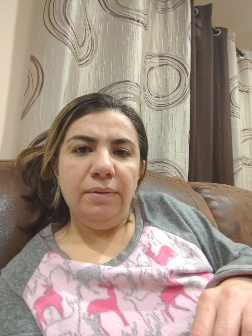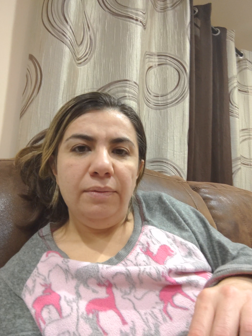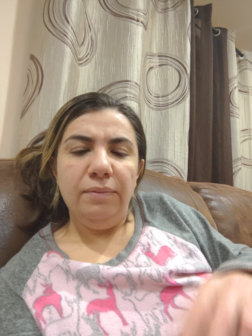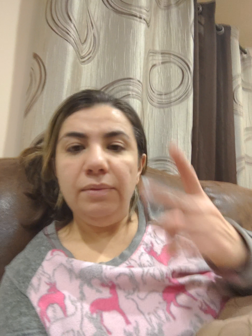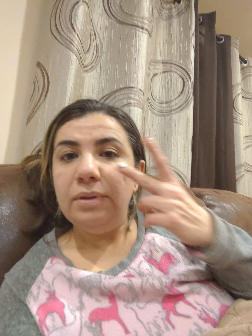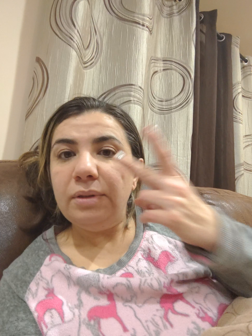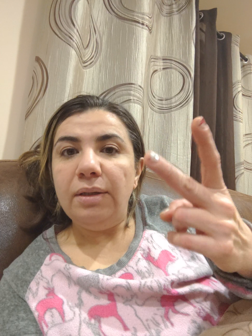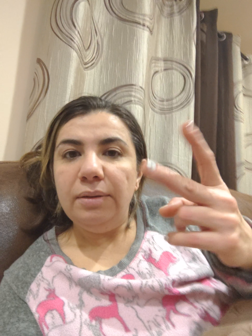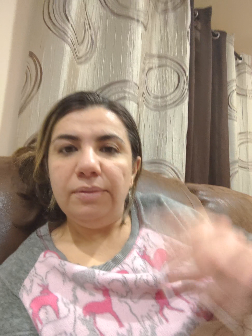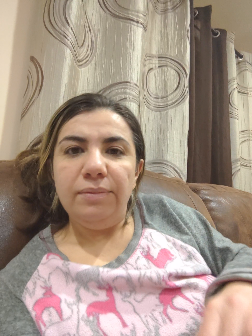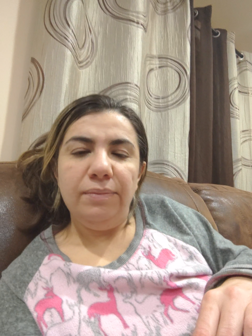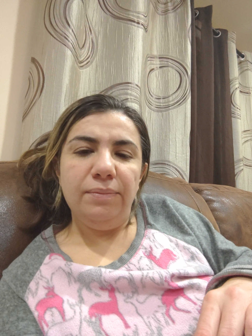see